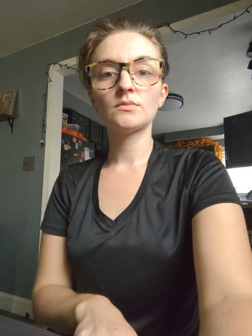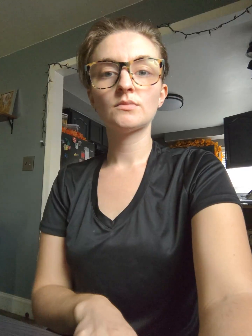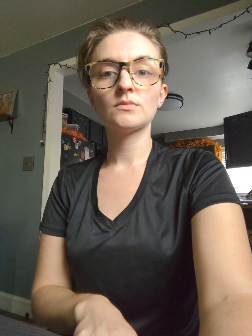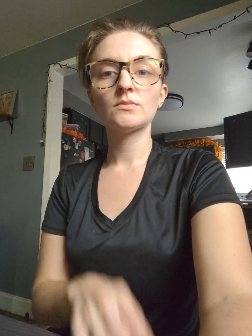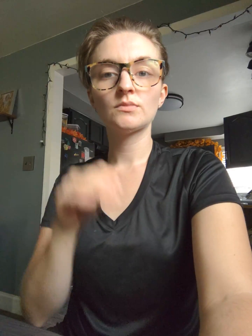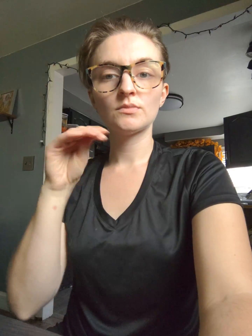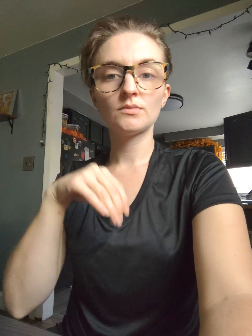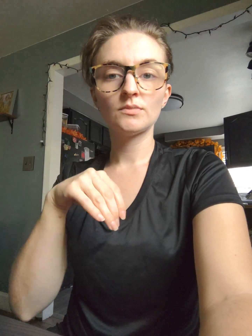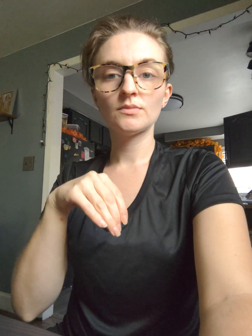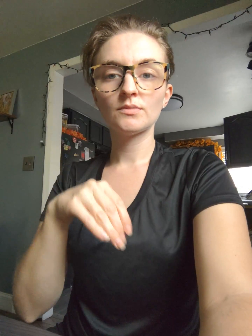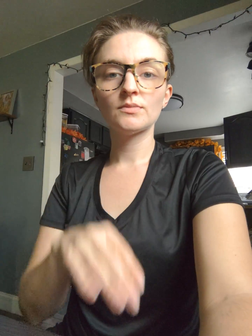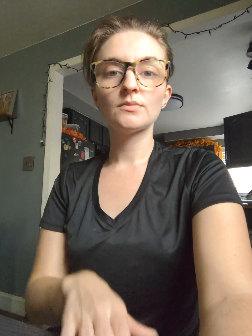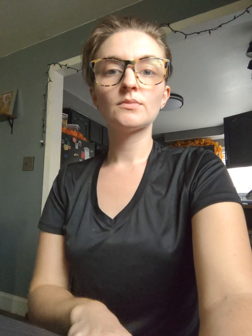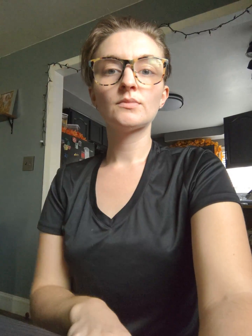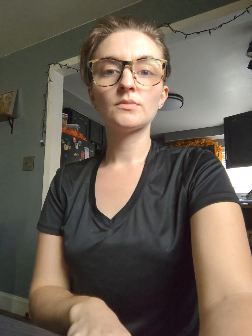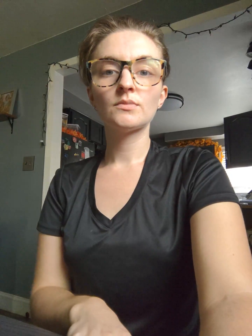inside